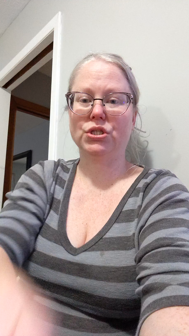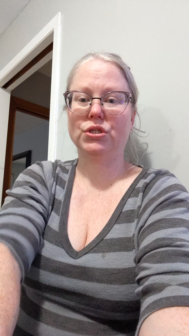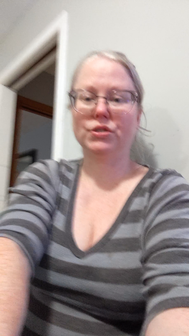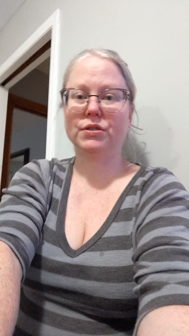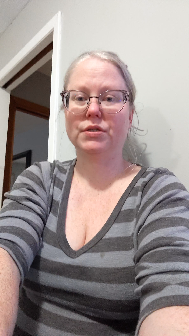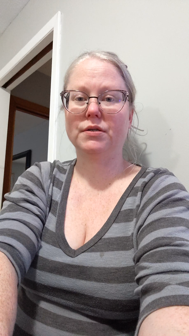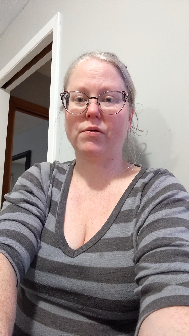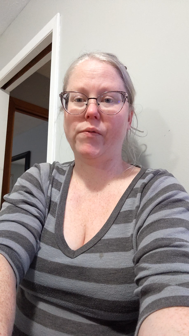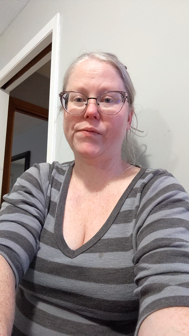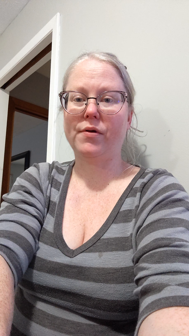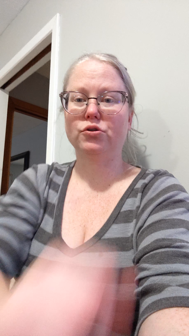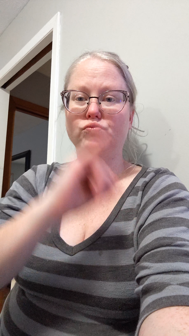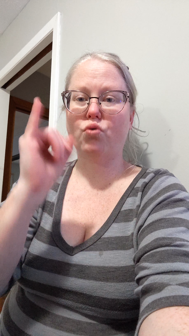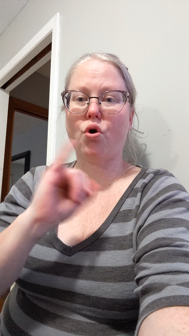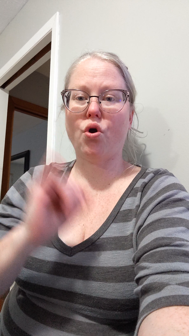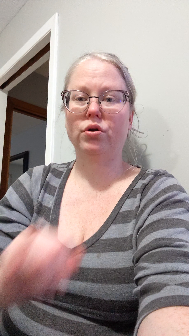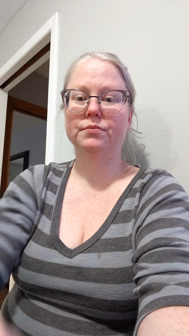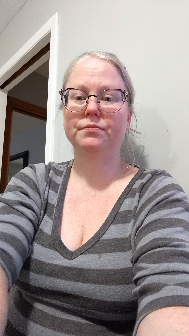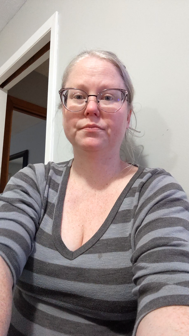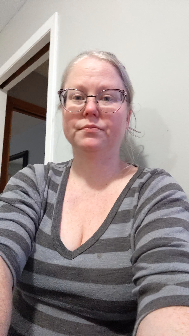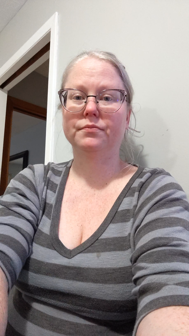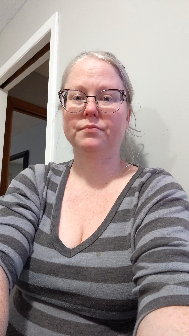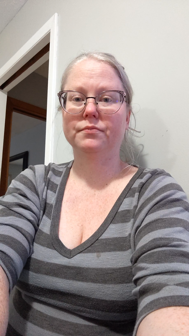draw